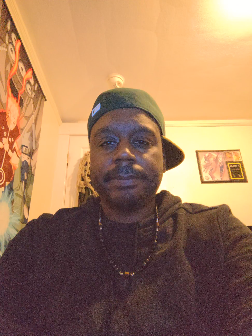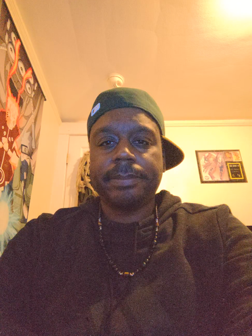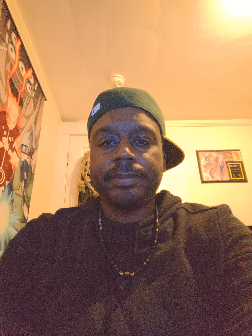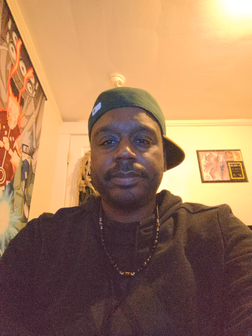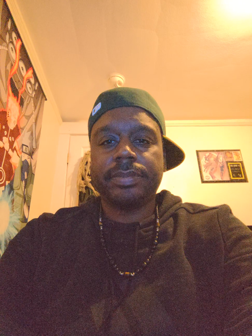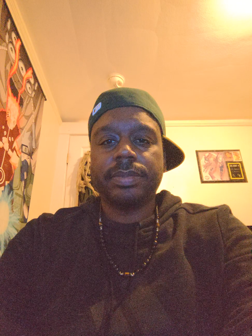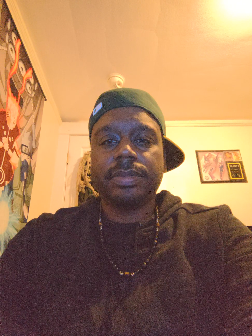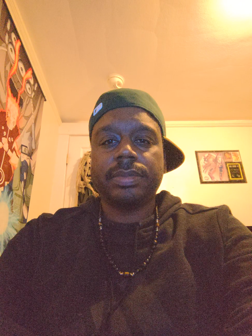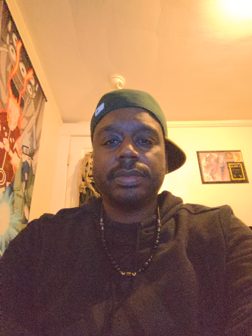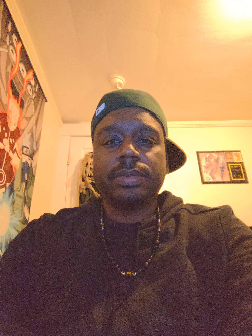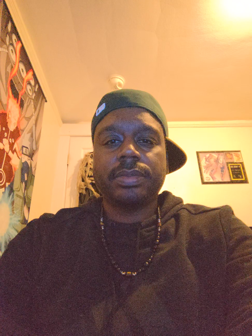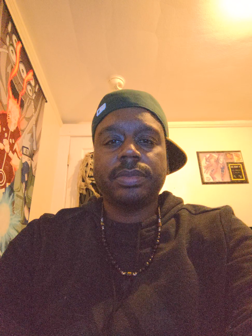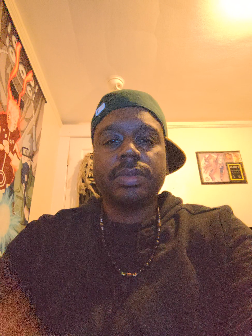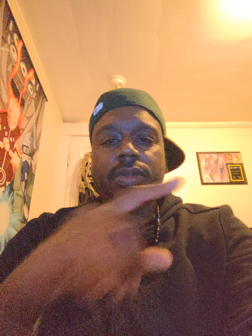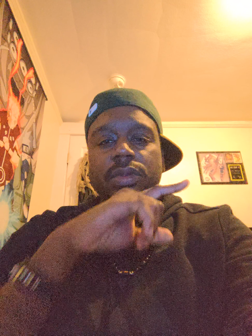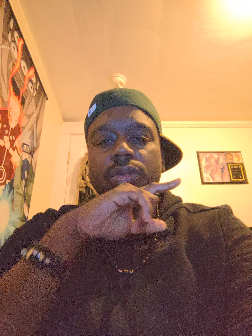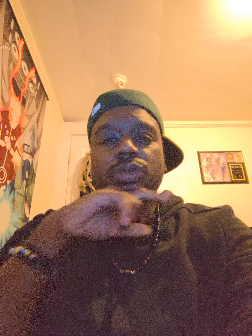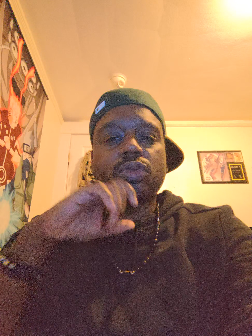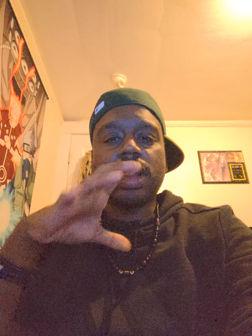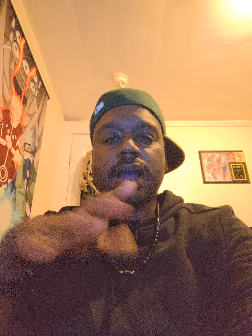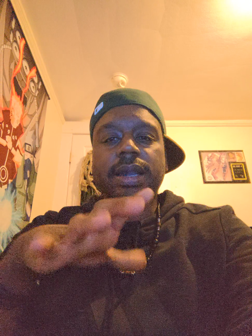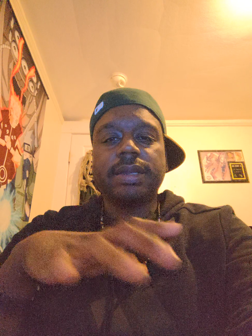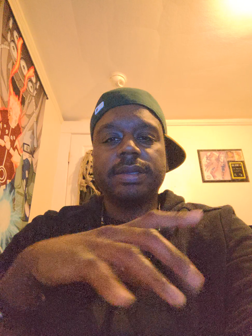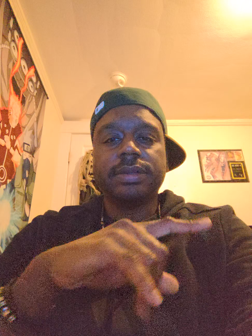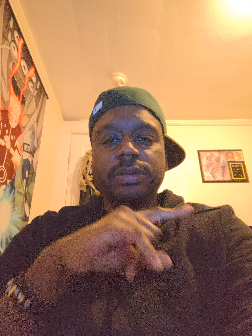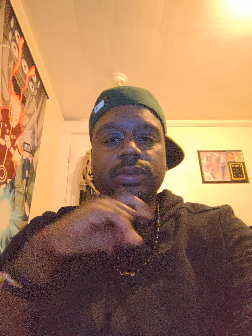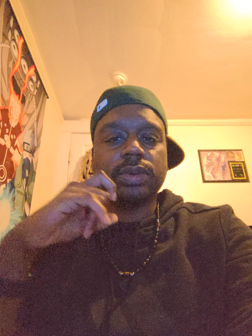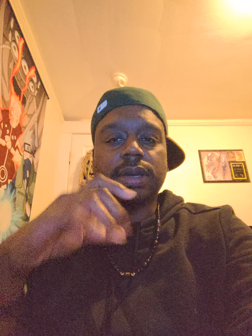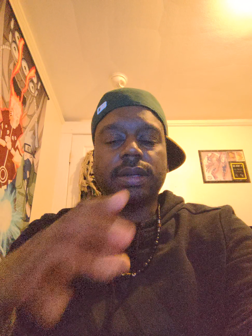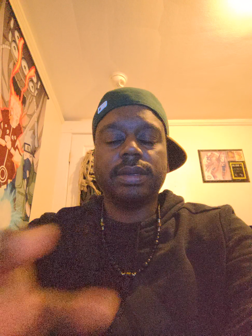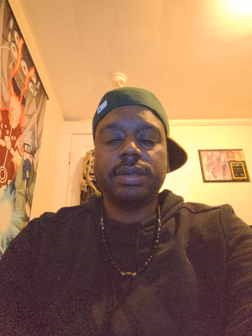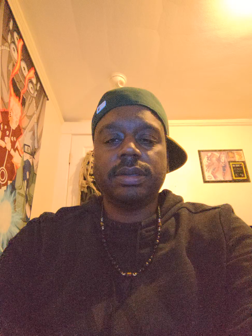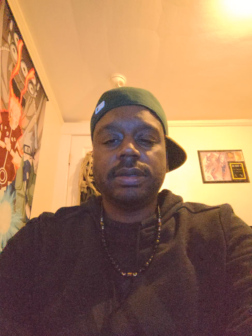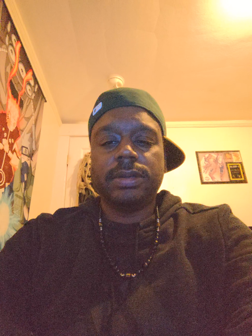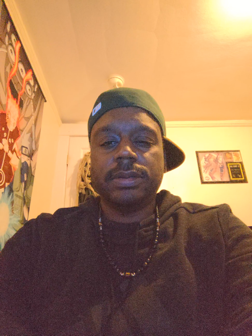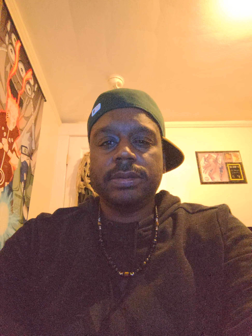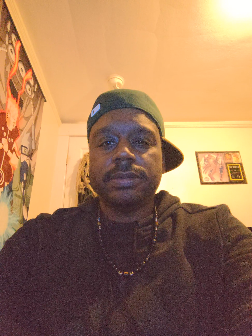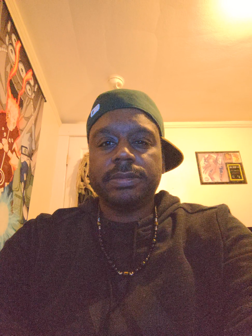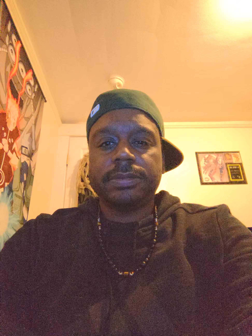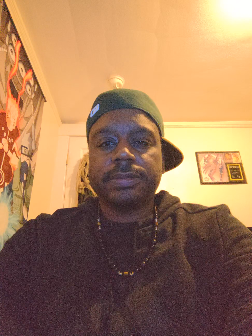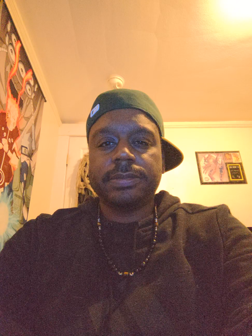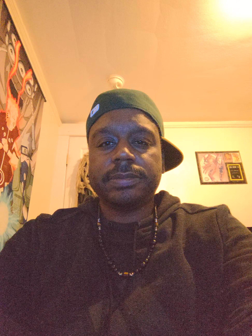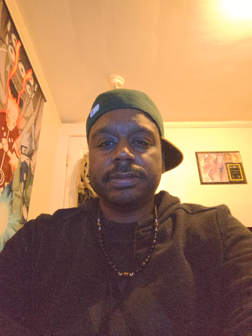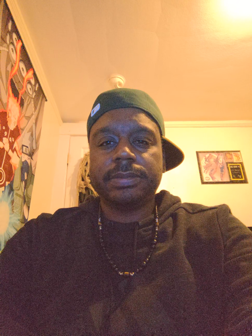dryer